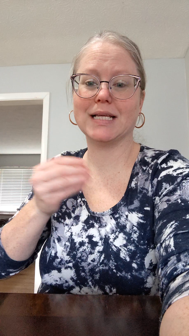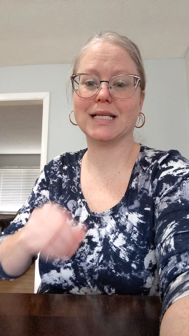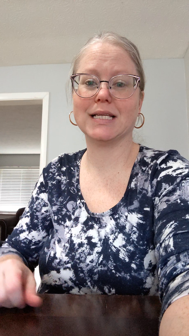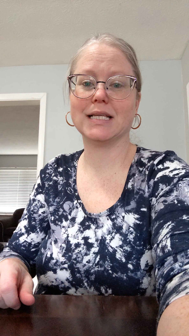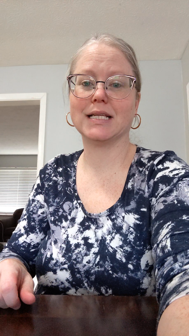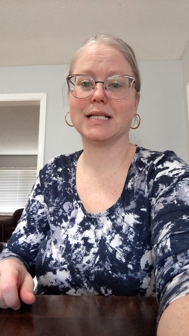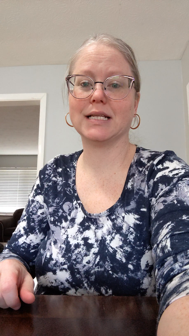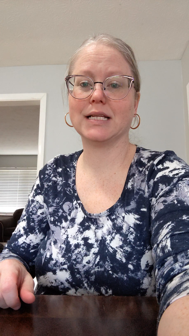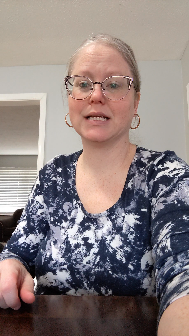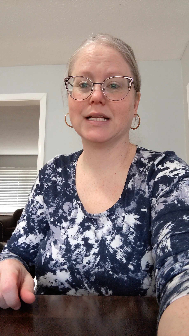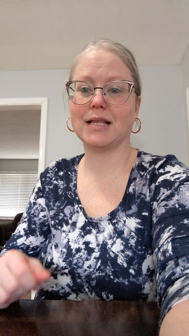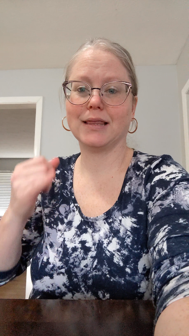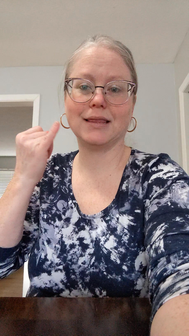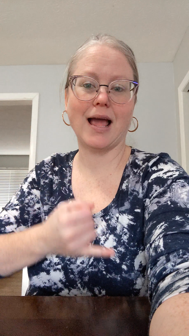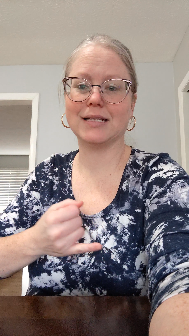last